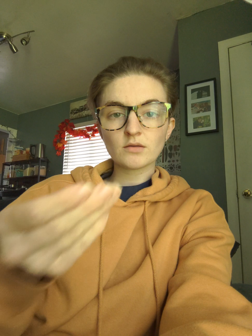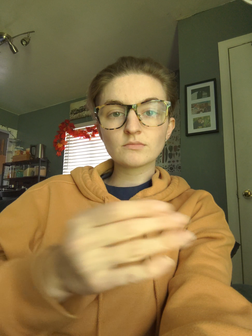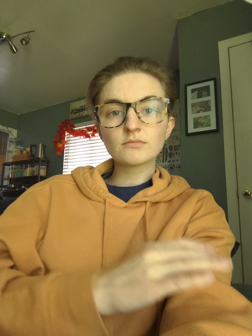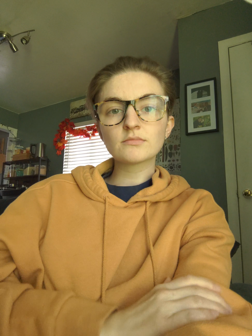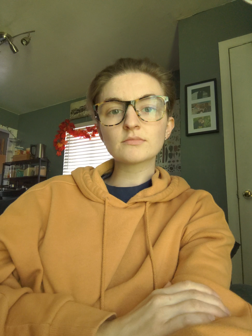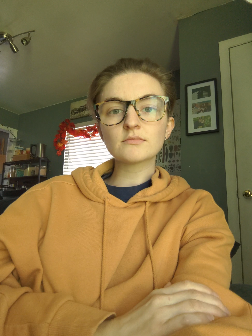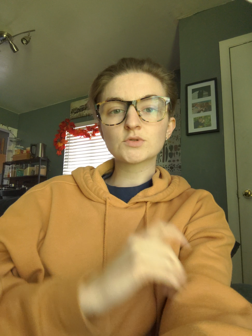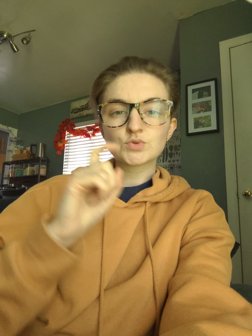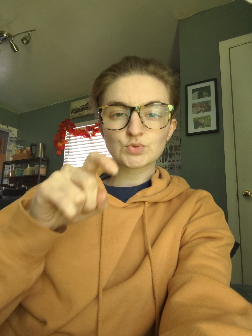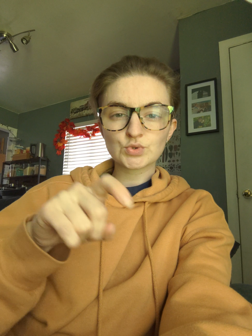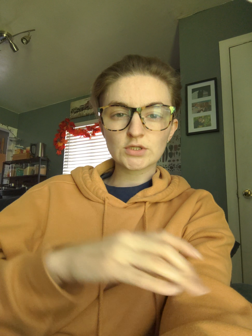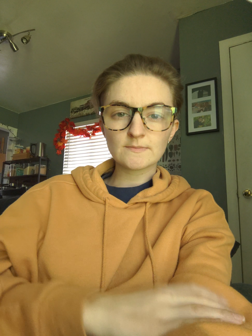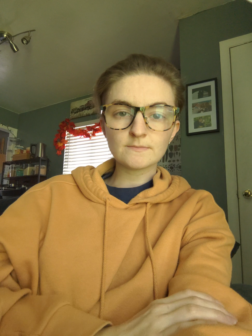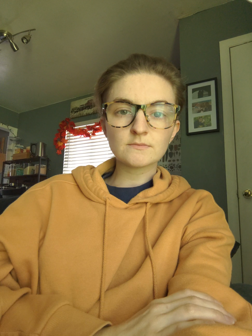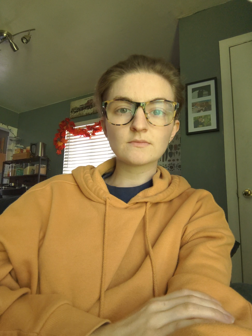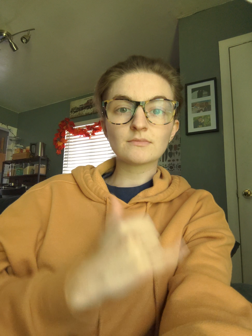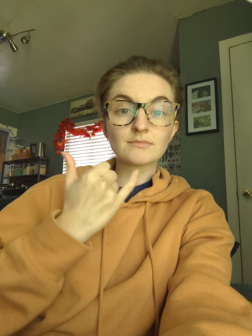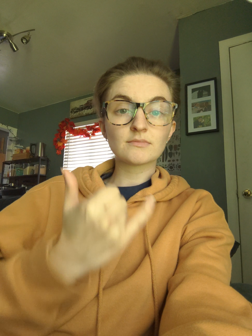should